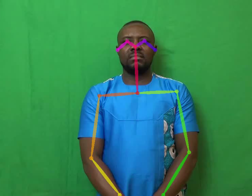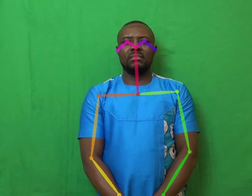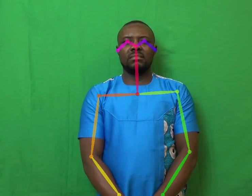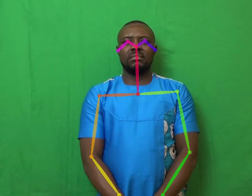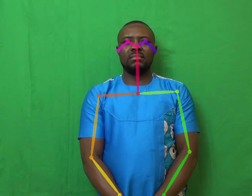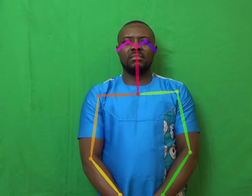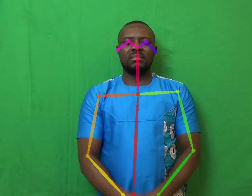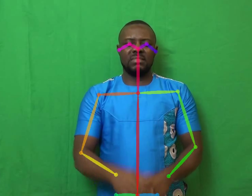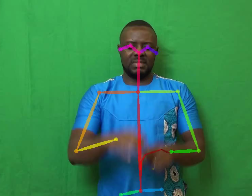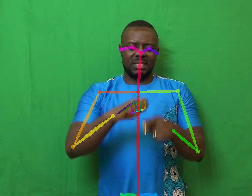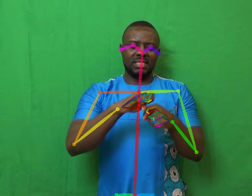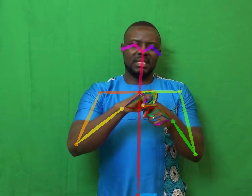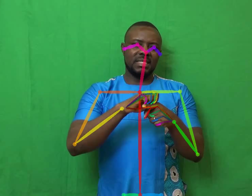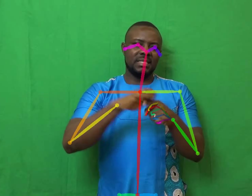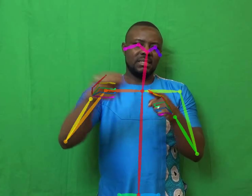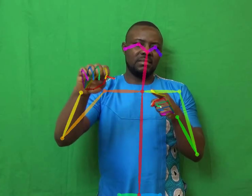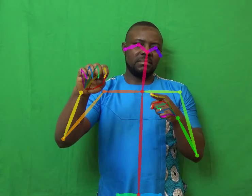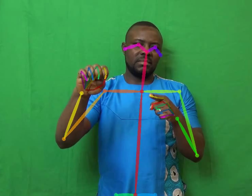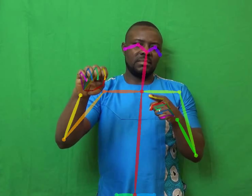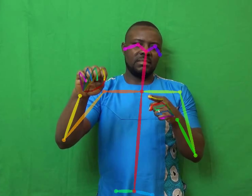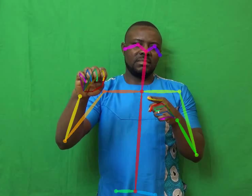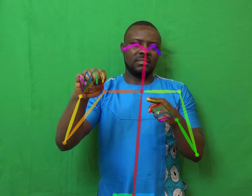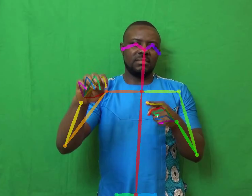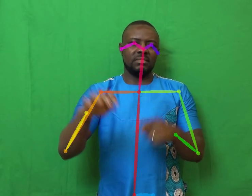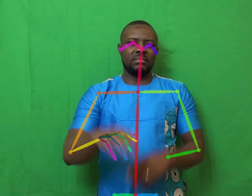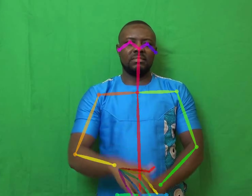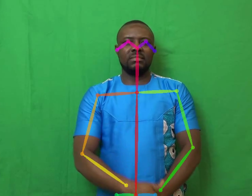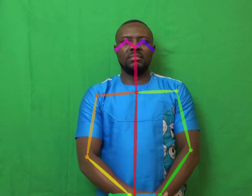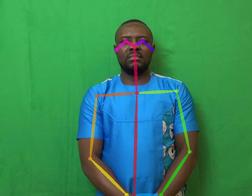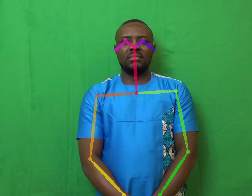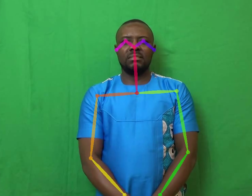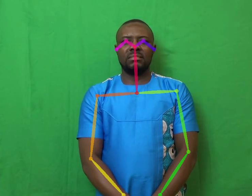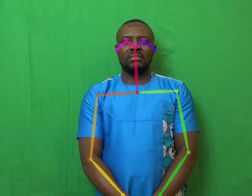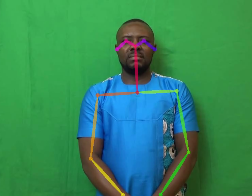email